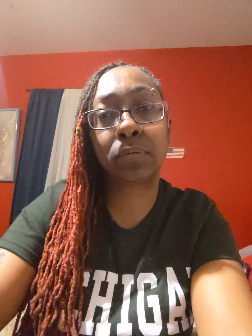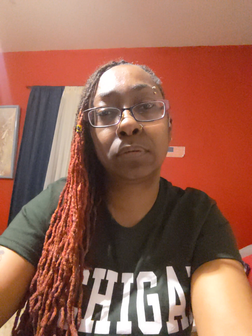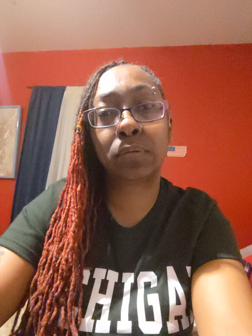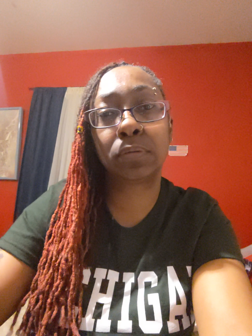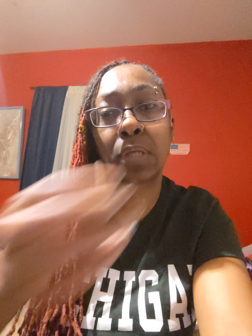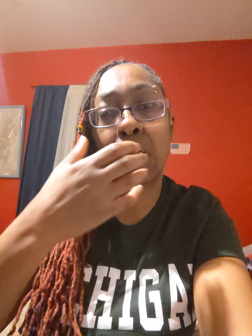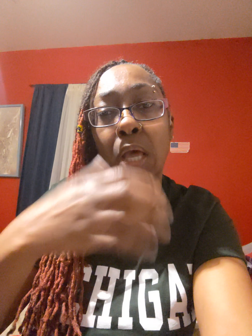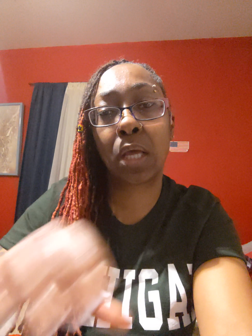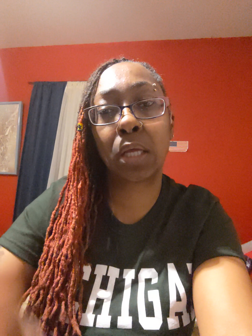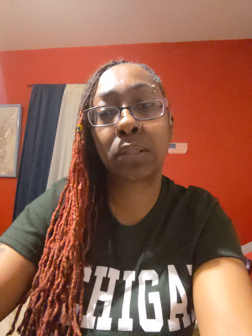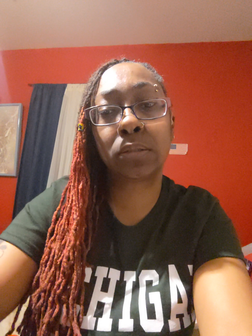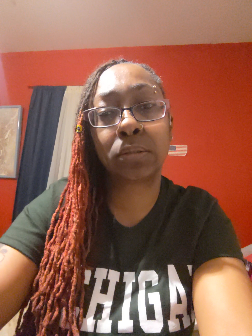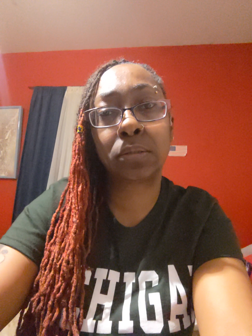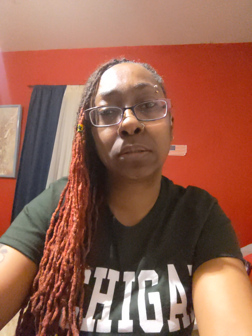hot